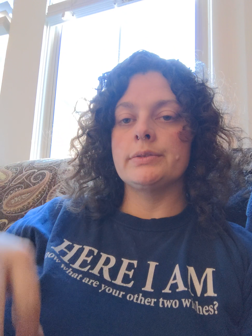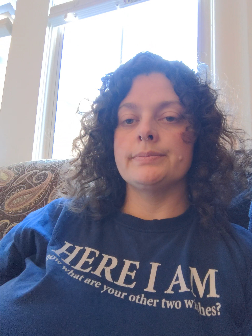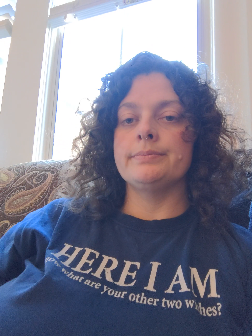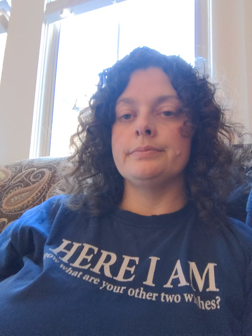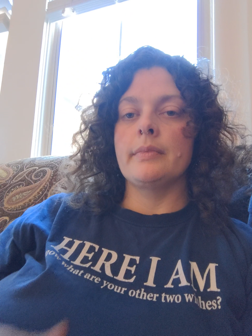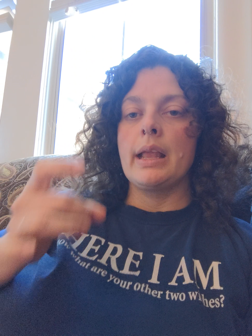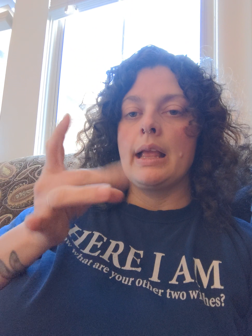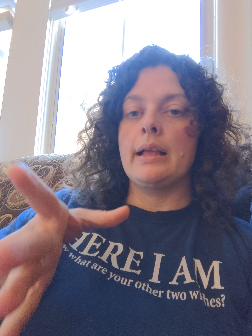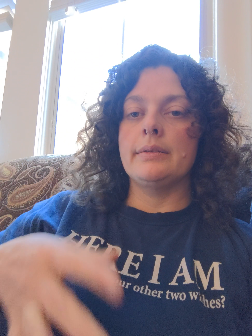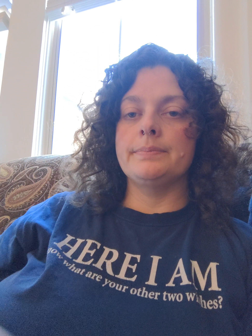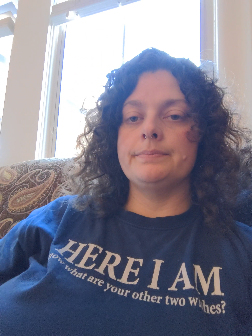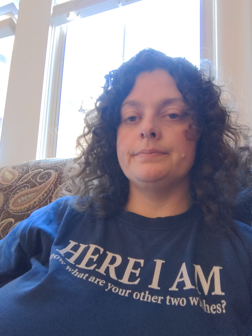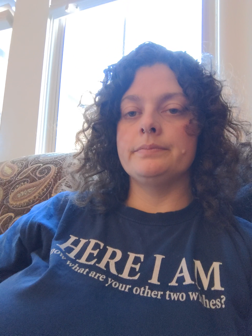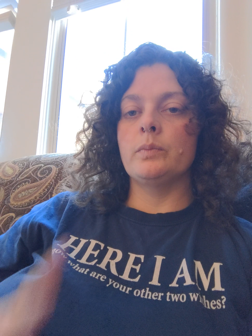hate